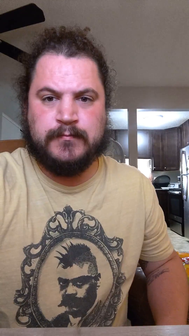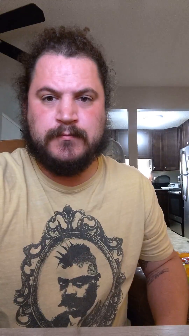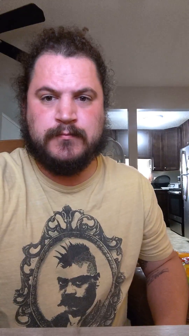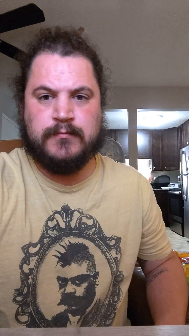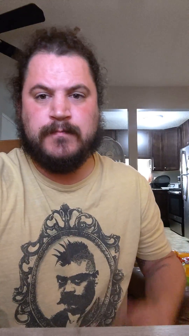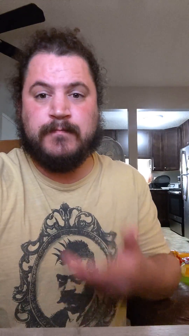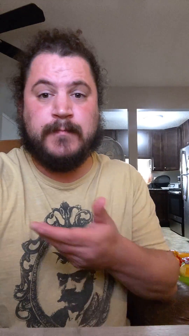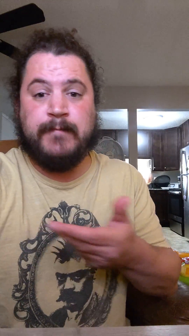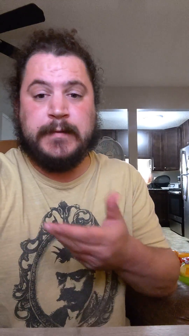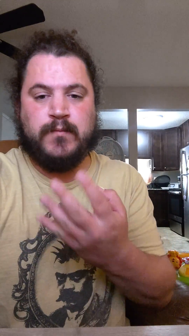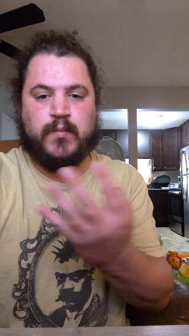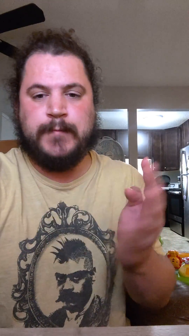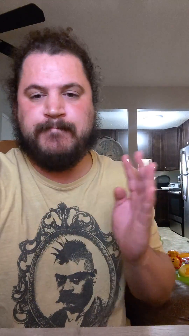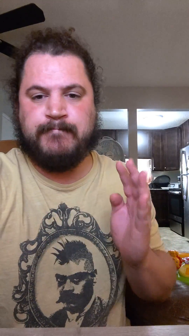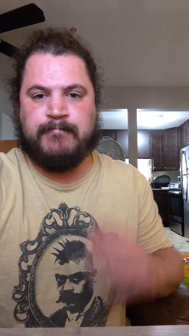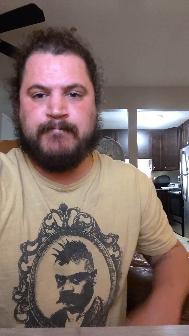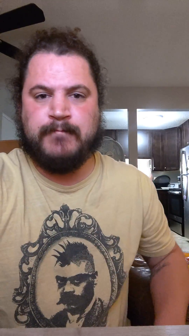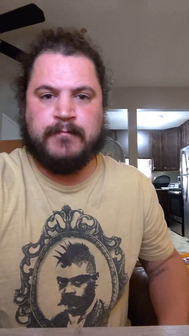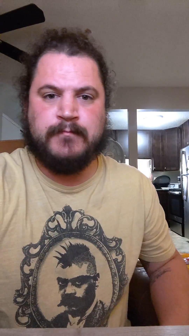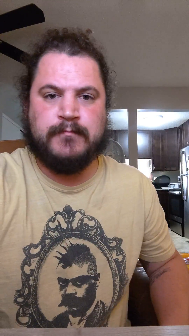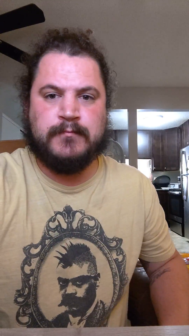crib